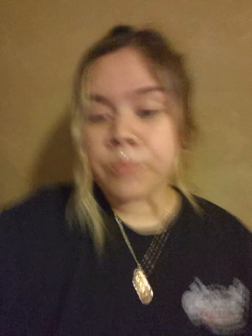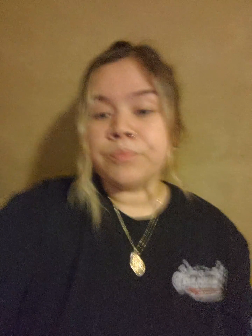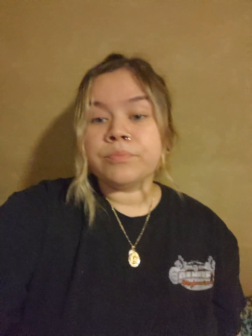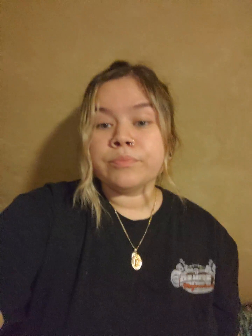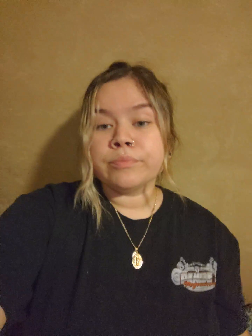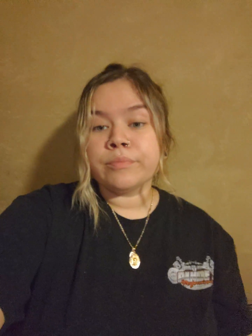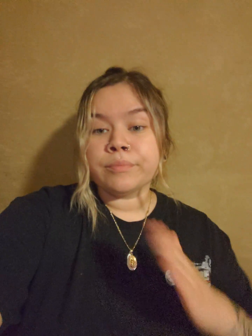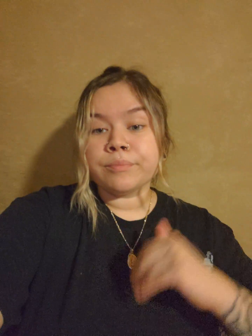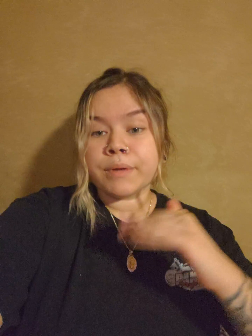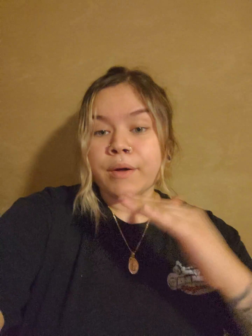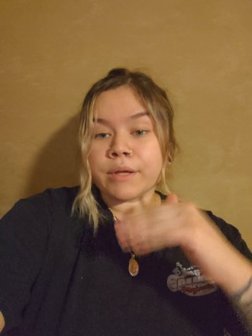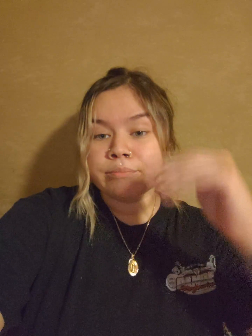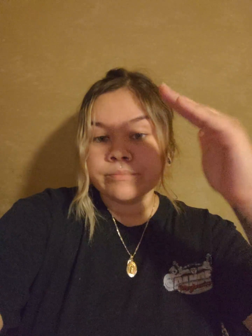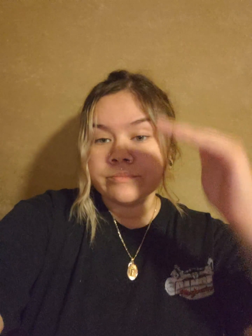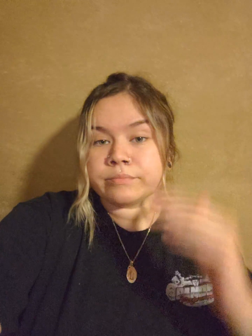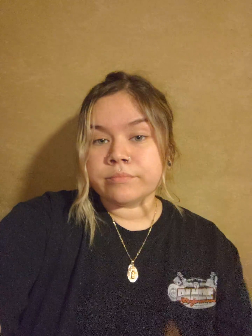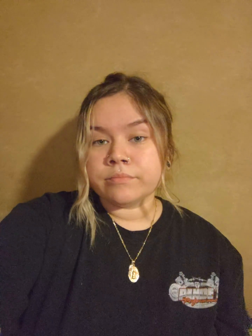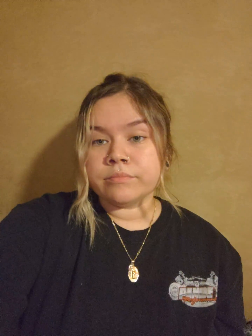build